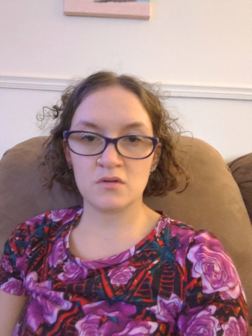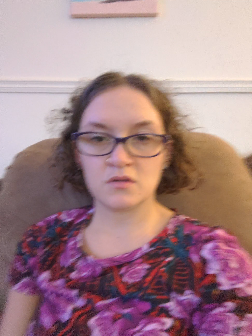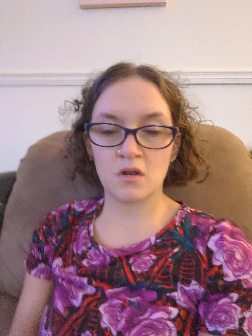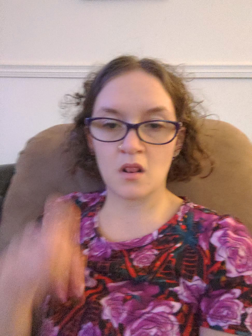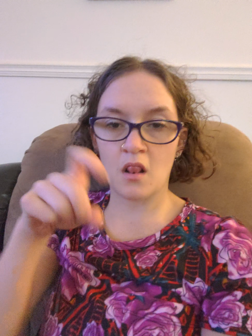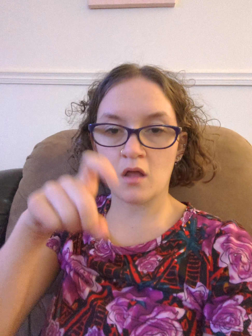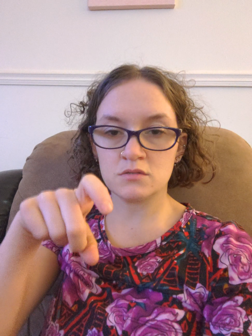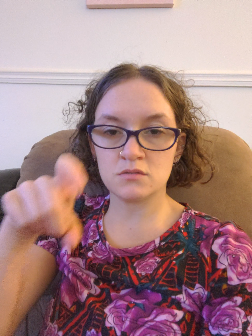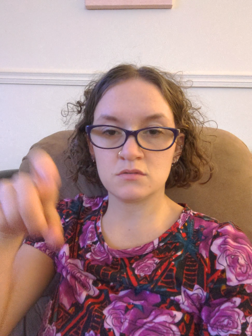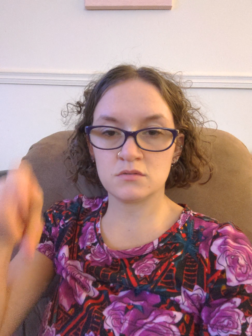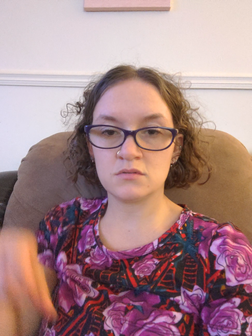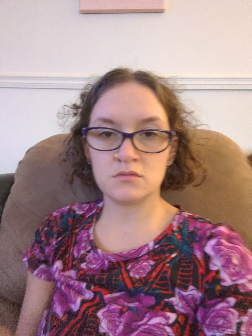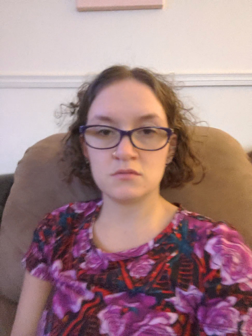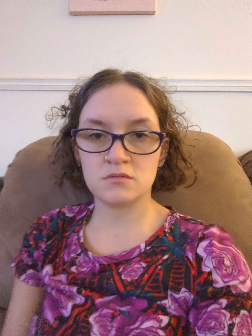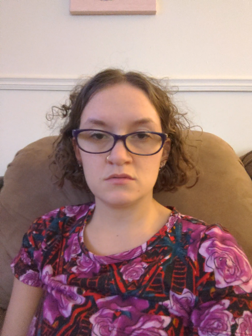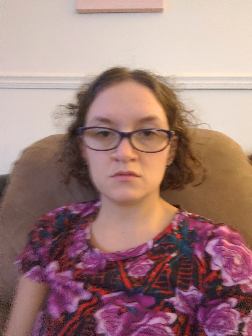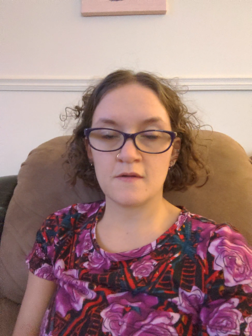closet